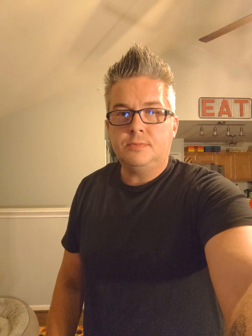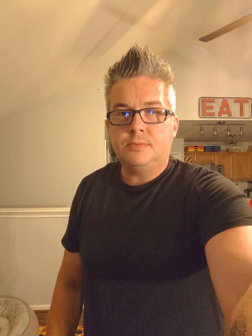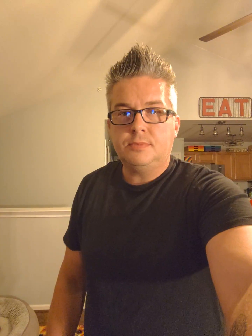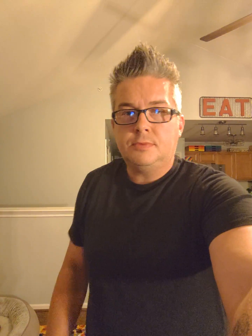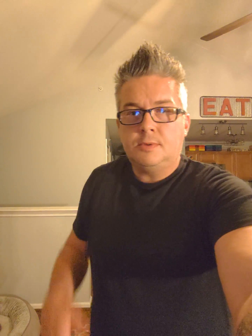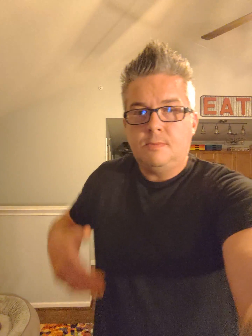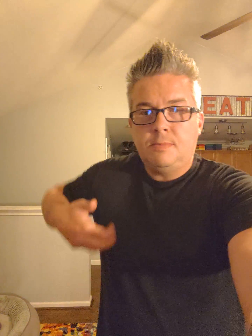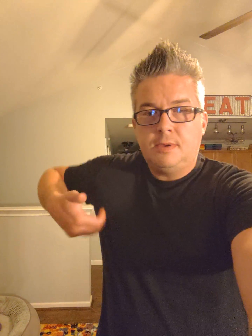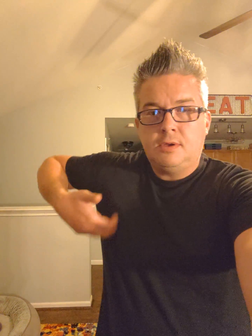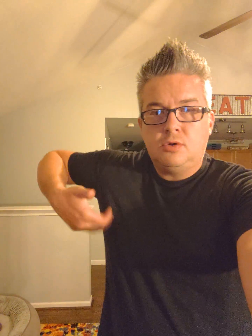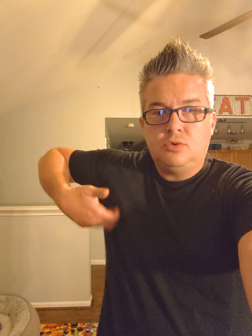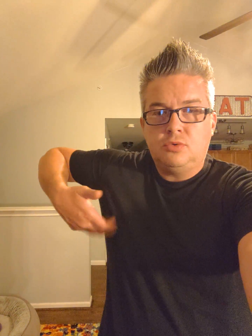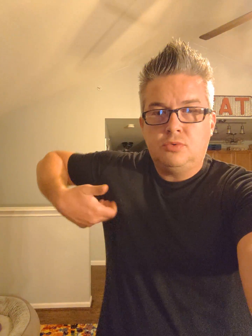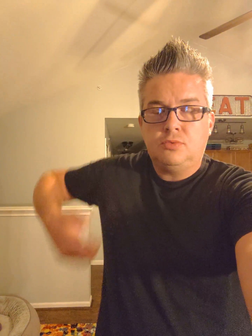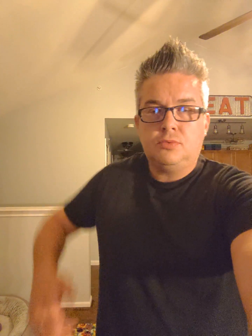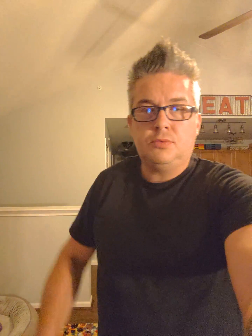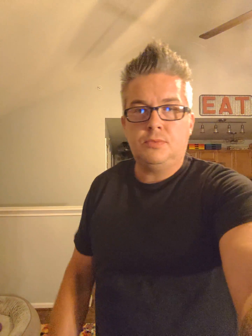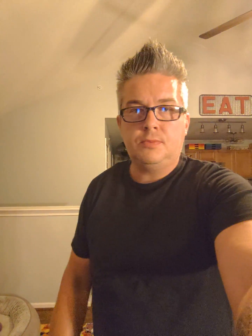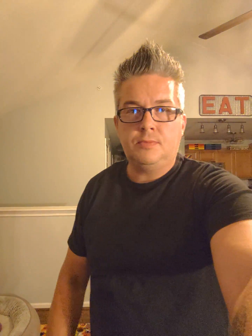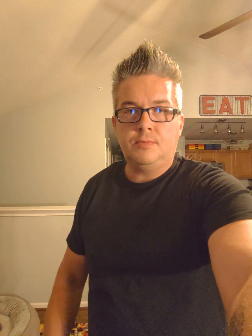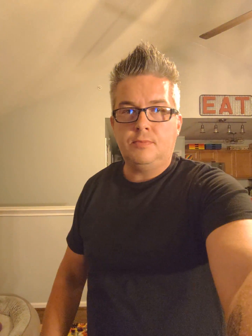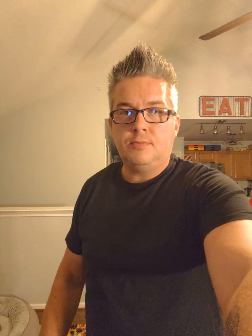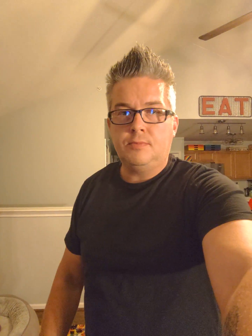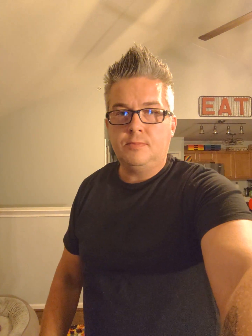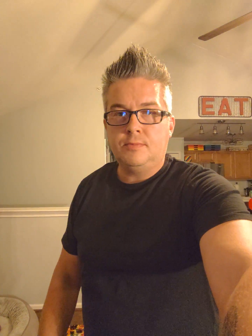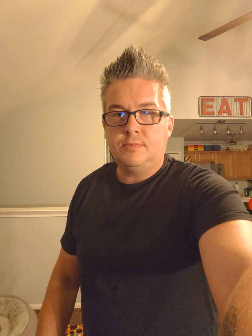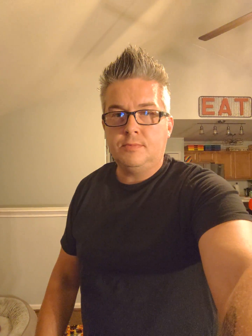monkey